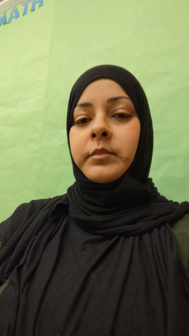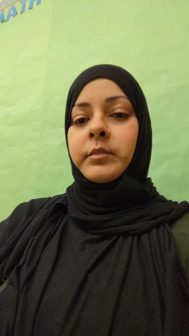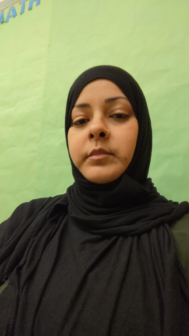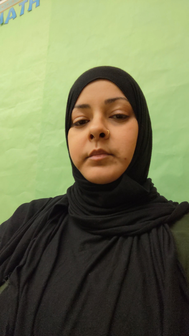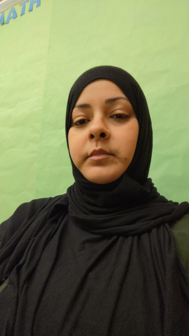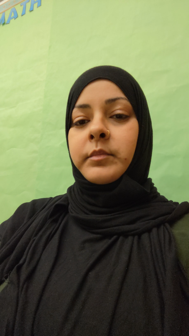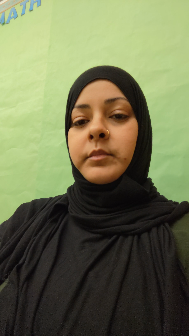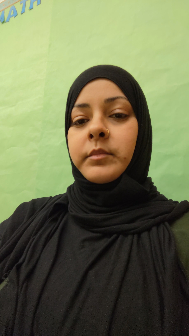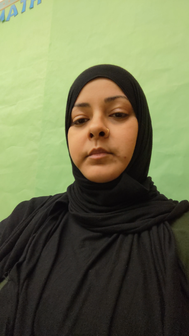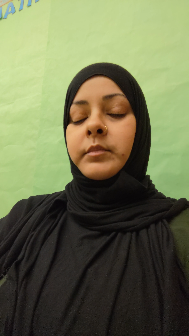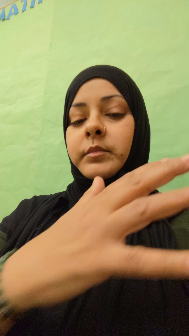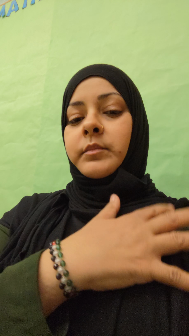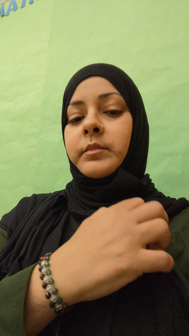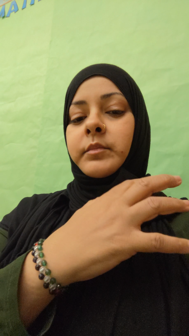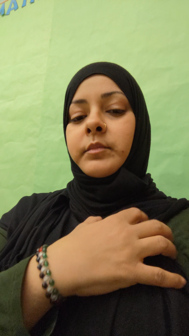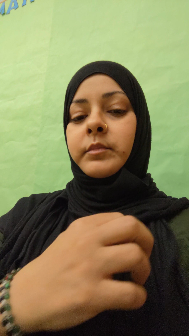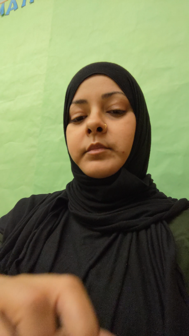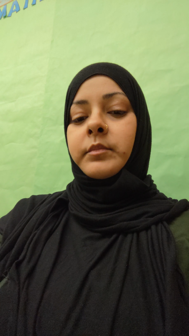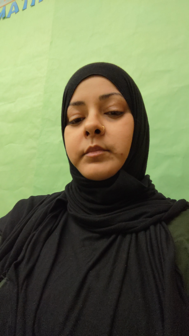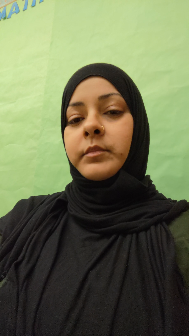bear